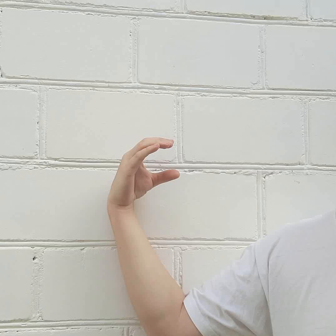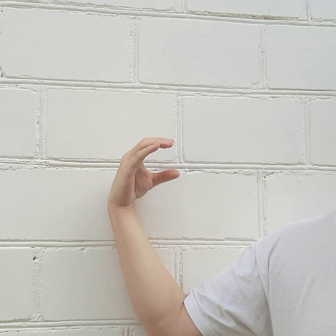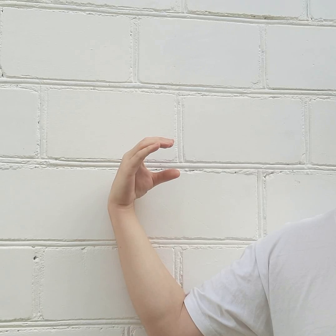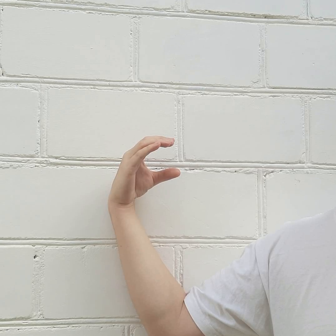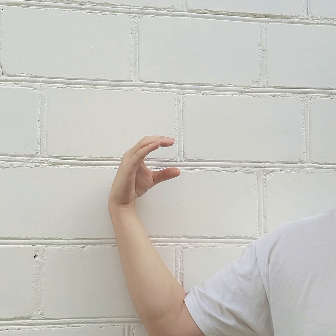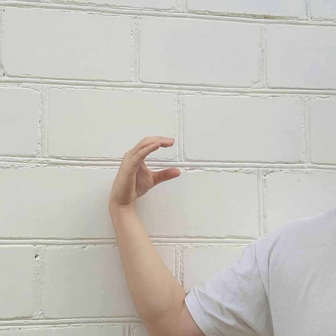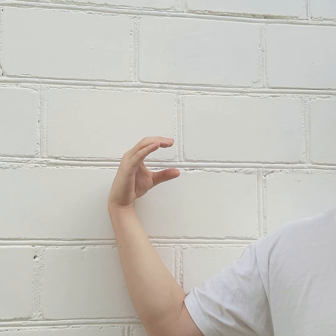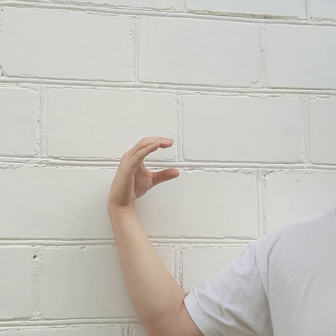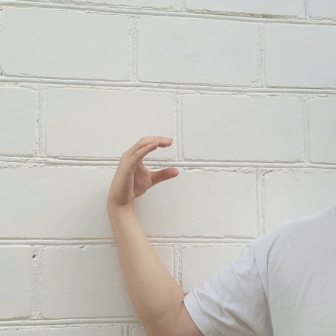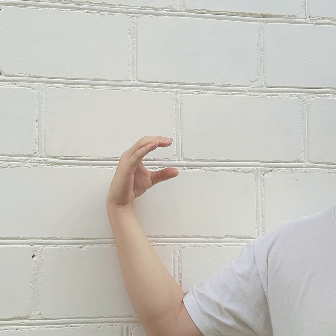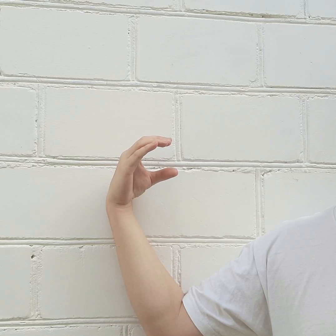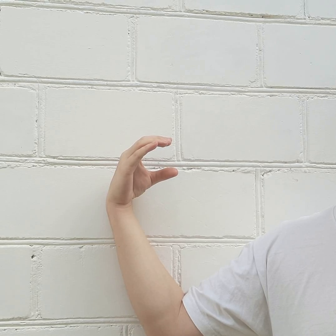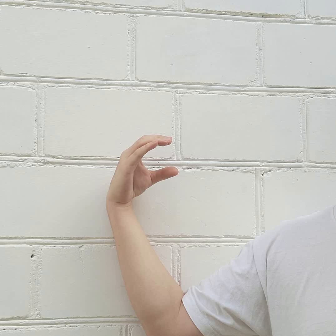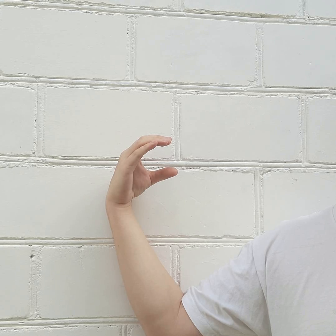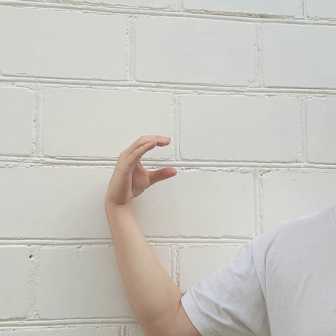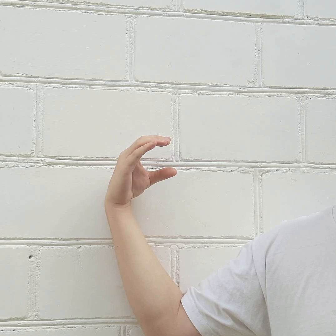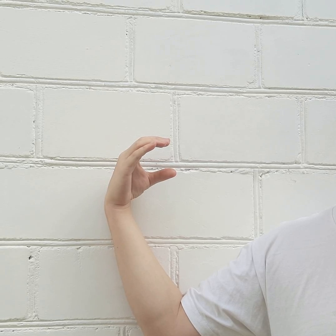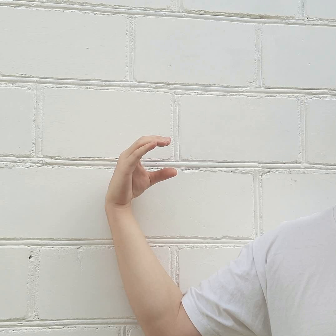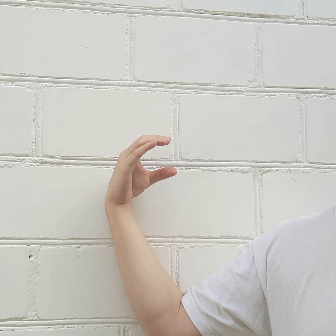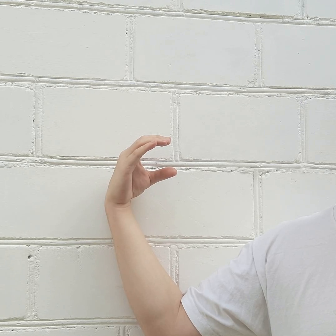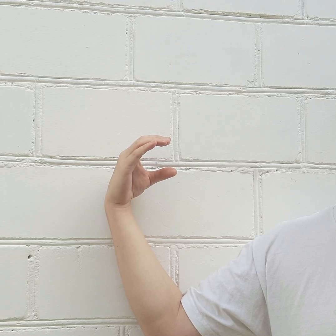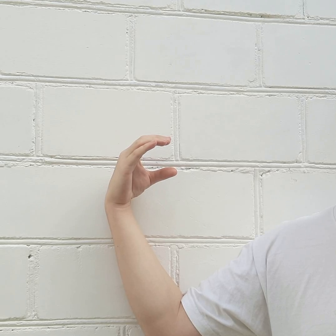С